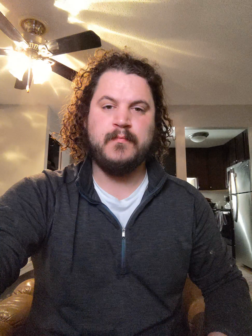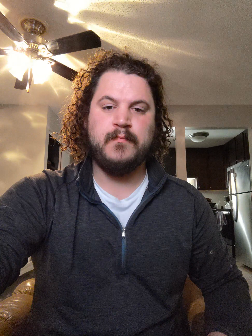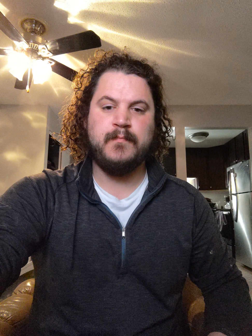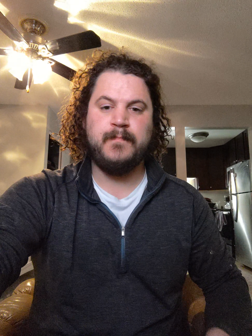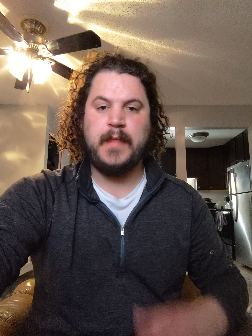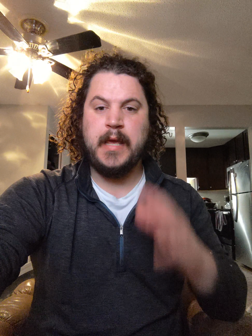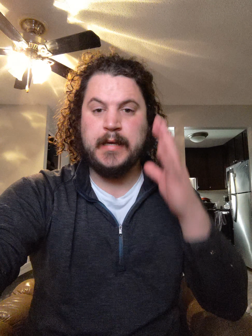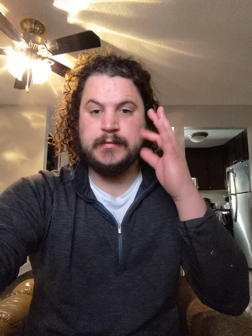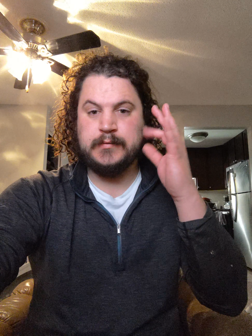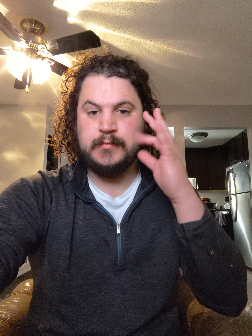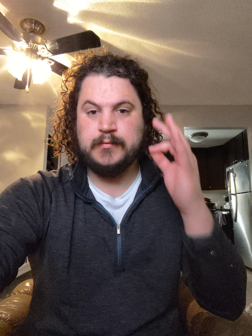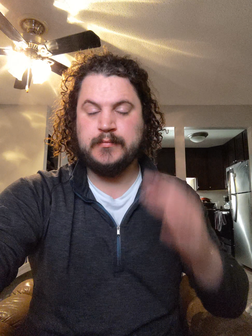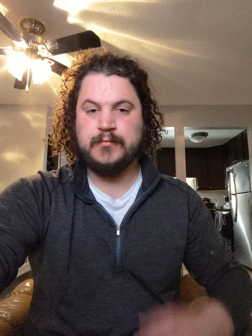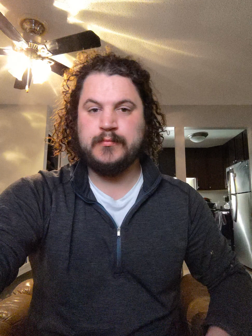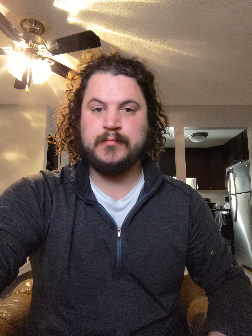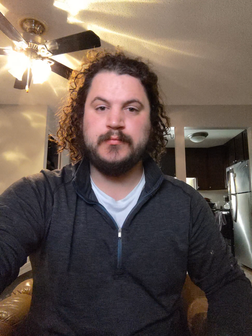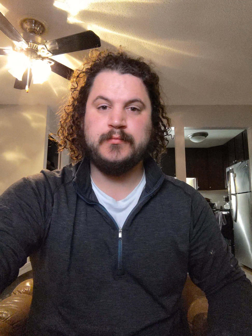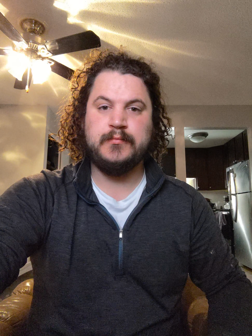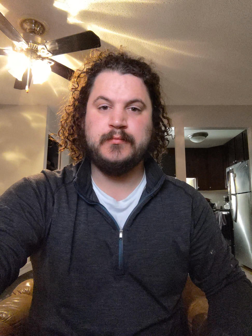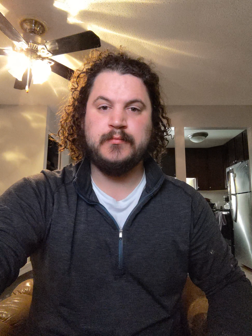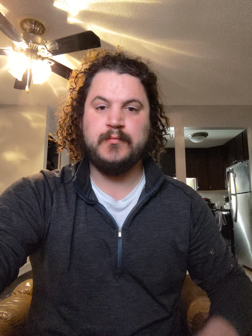cat